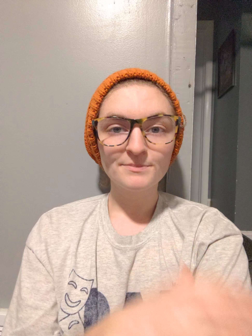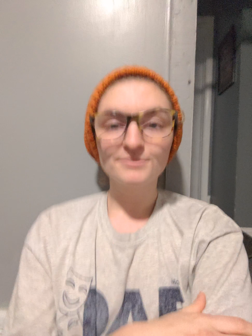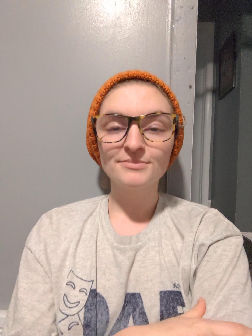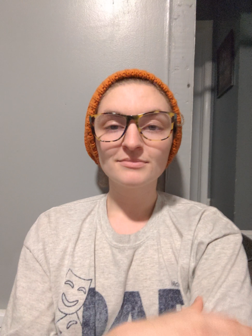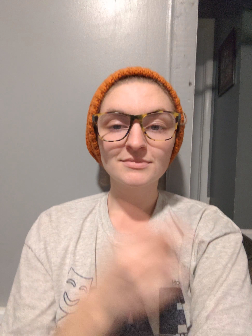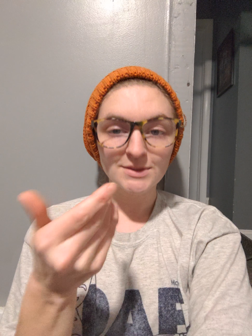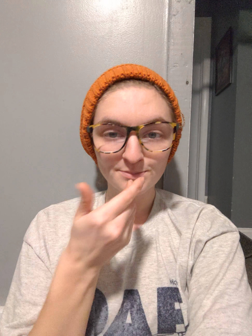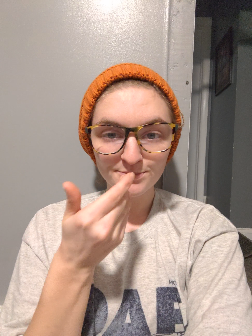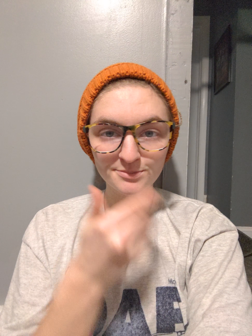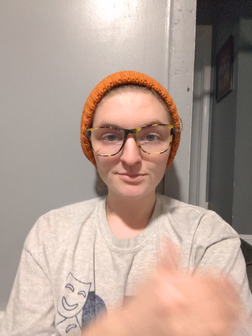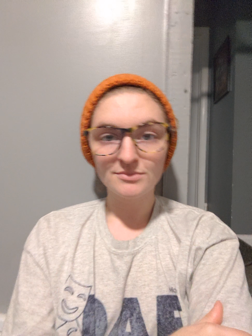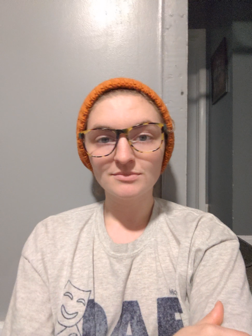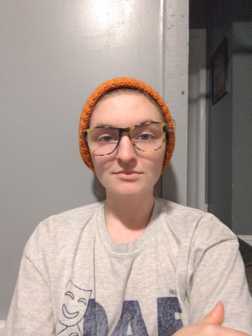pizza